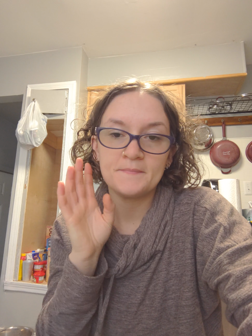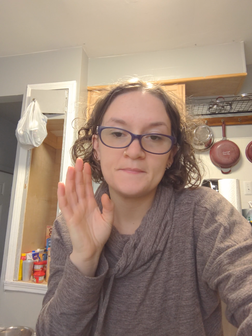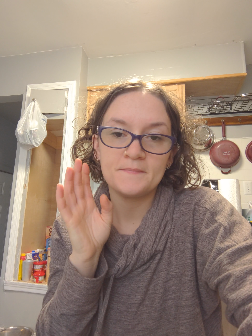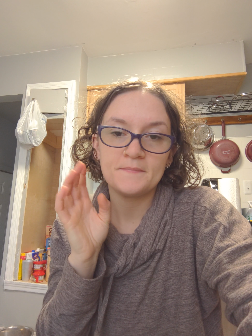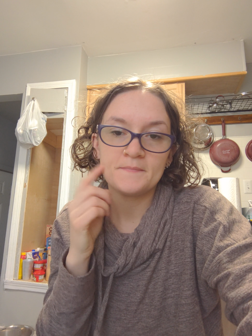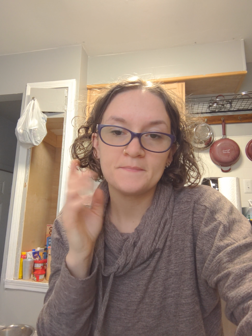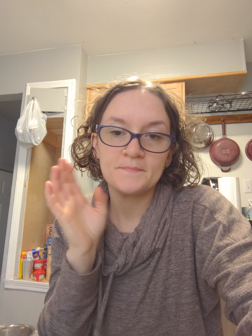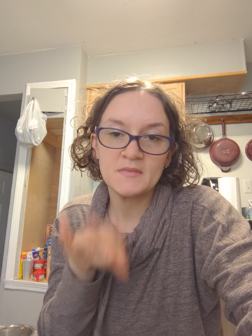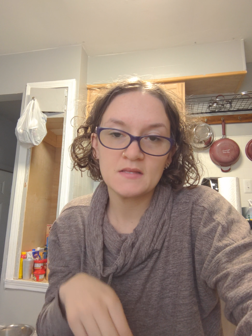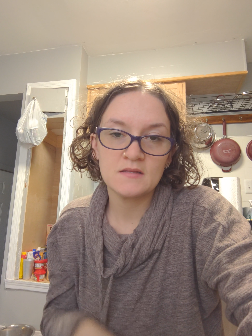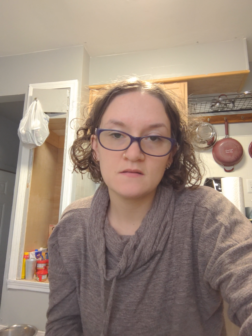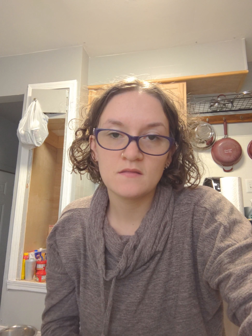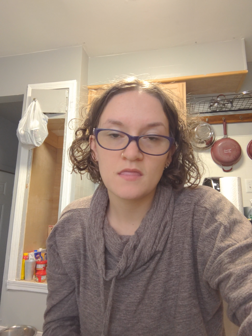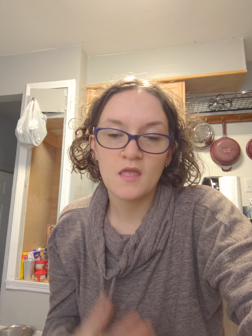bee